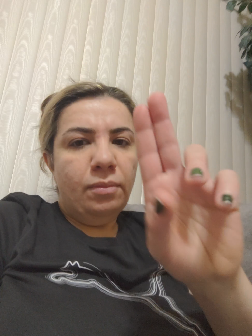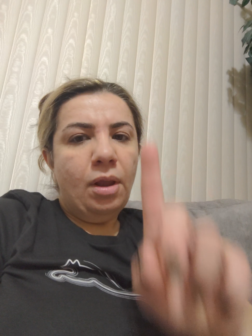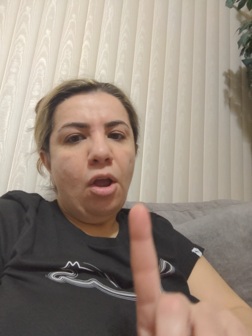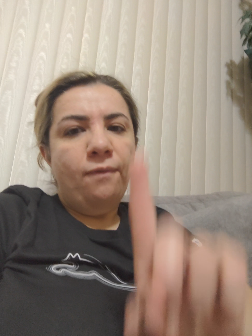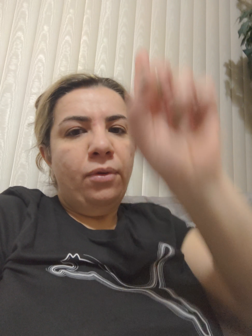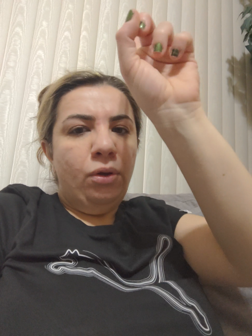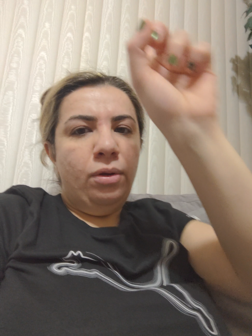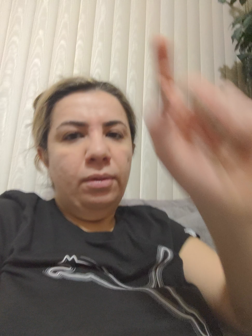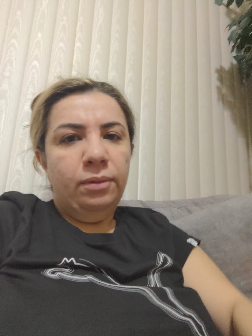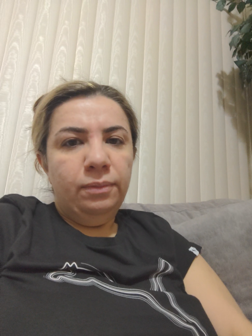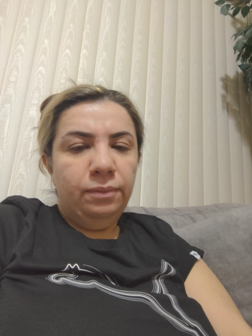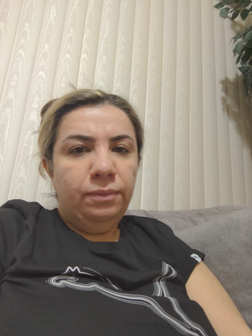up